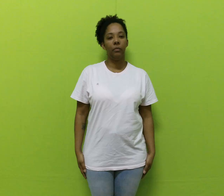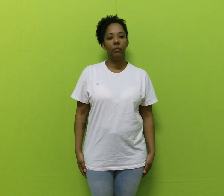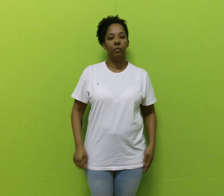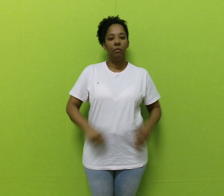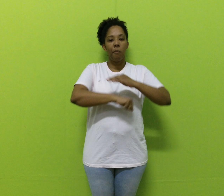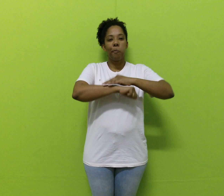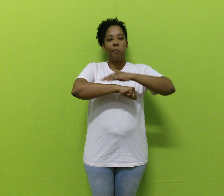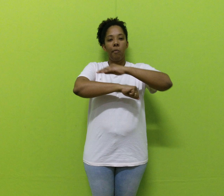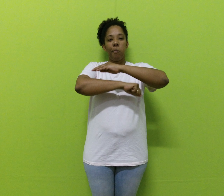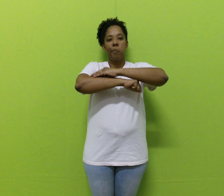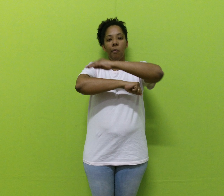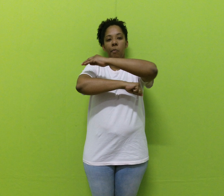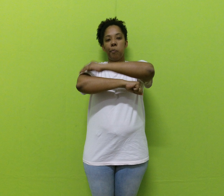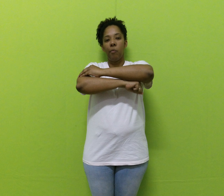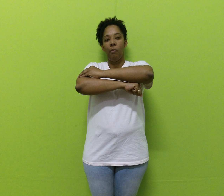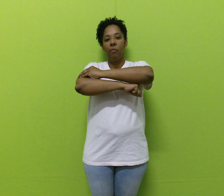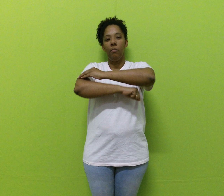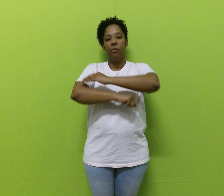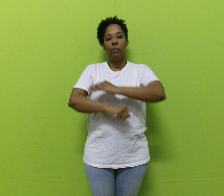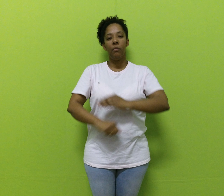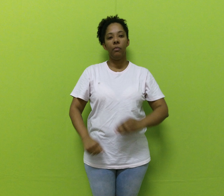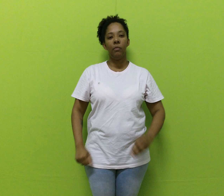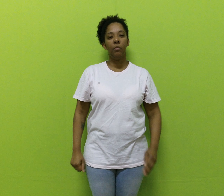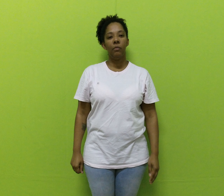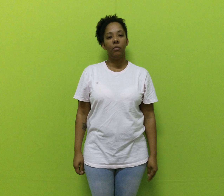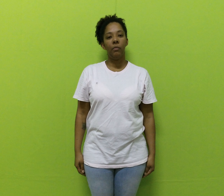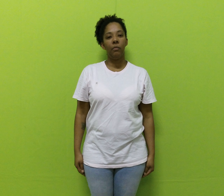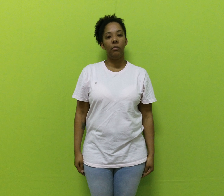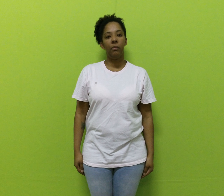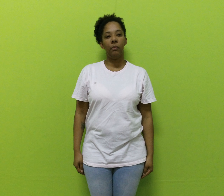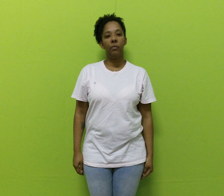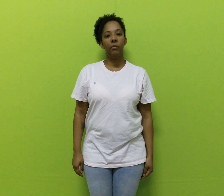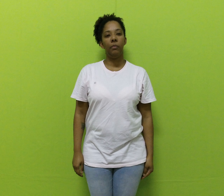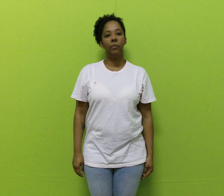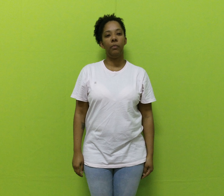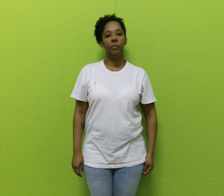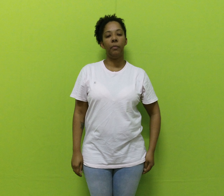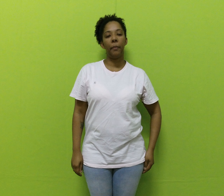sapo